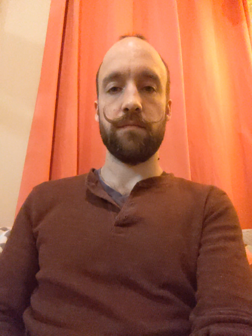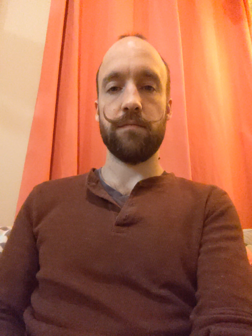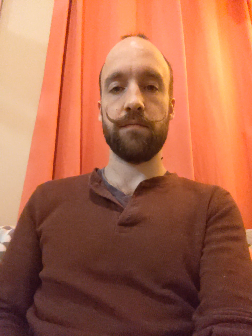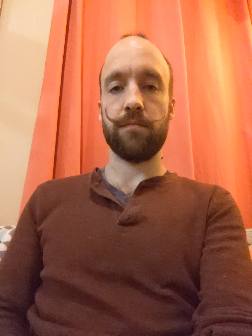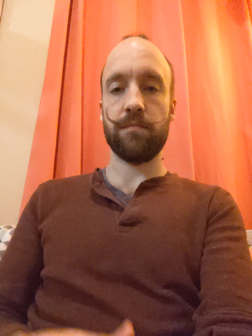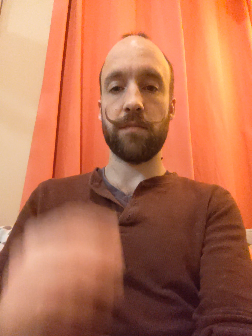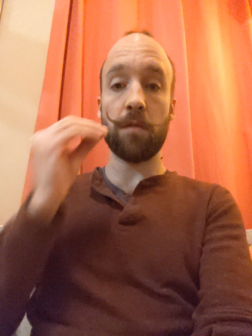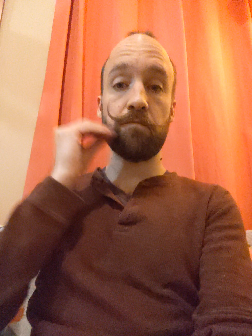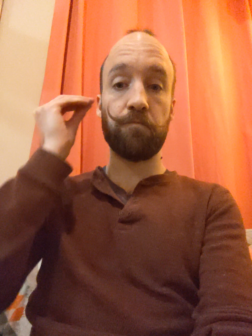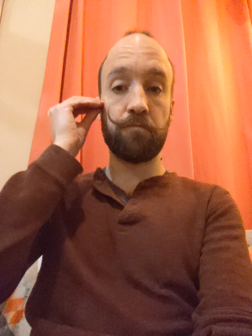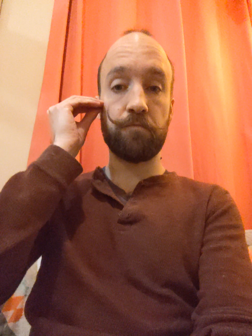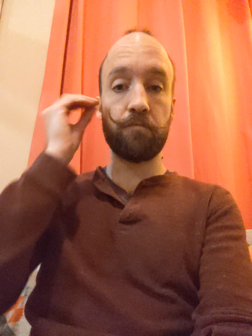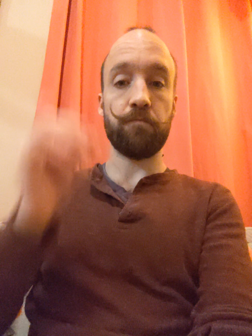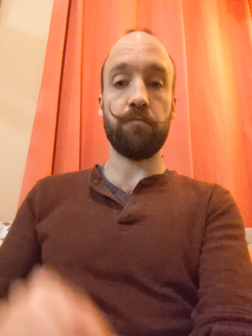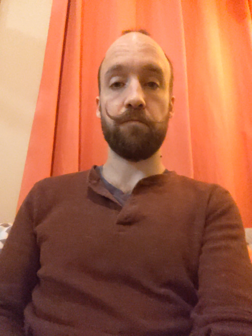home